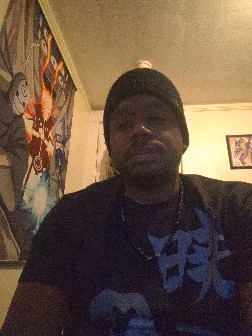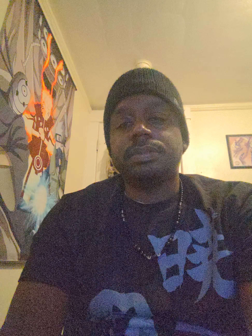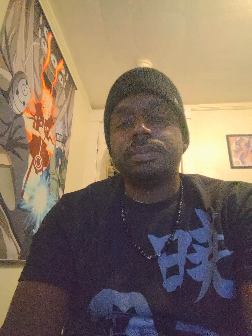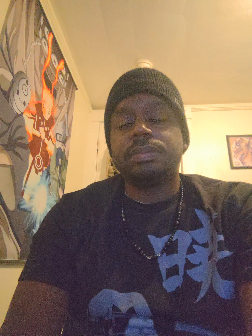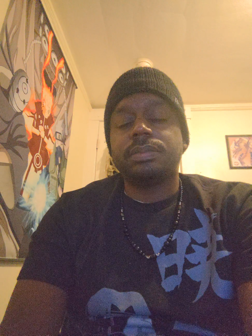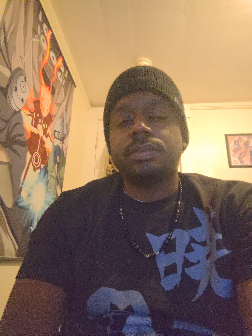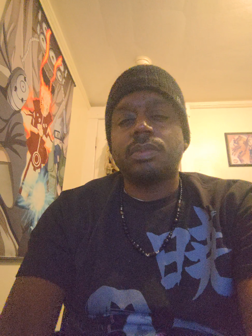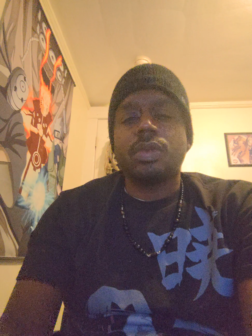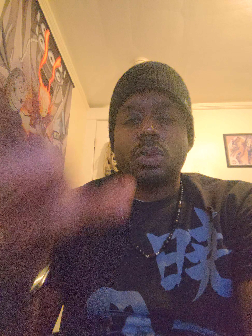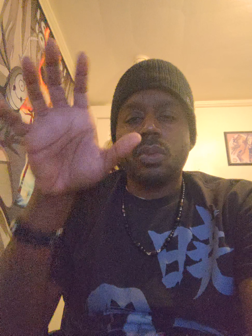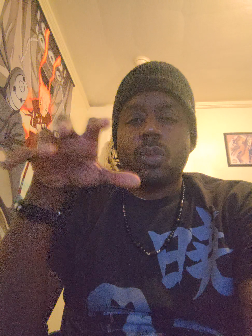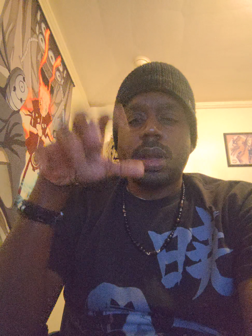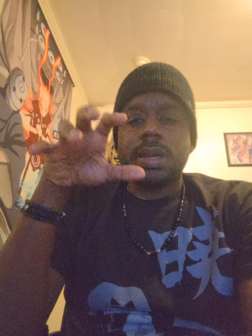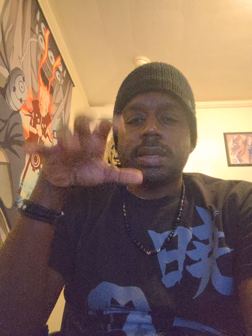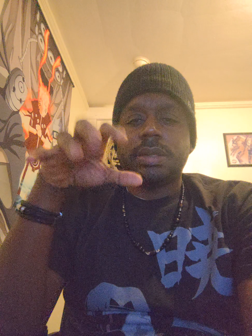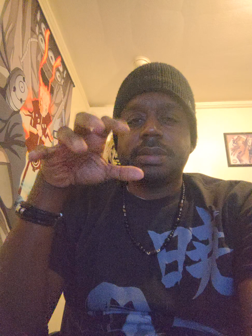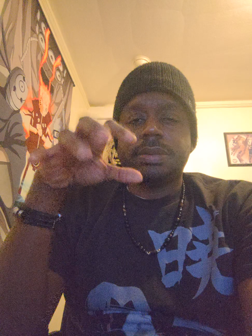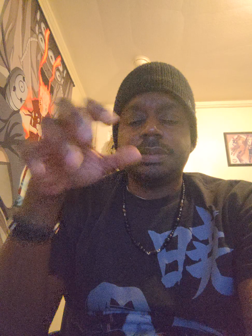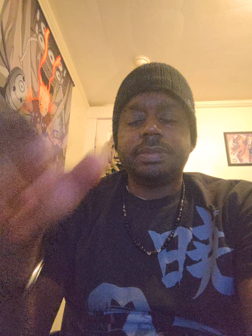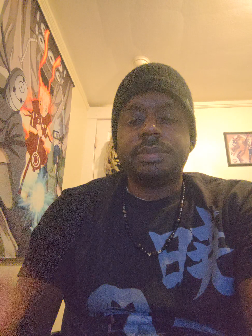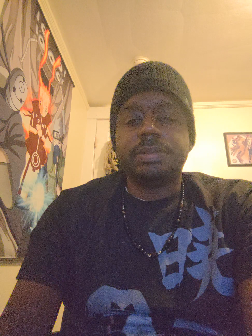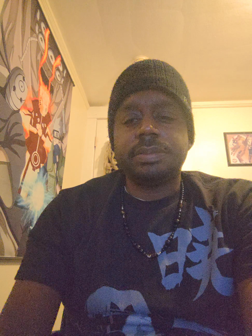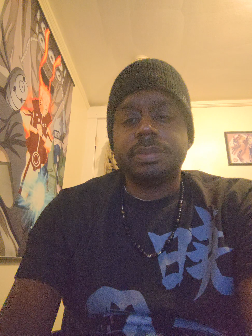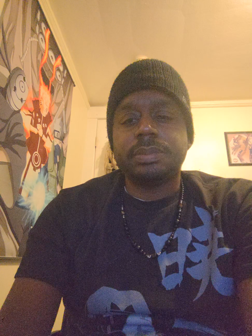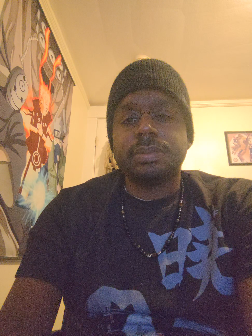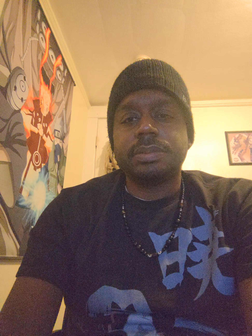rain